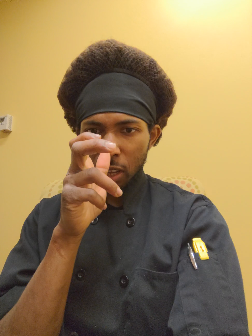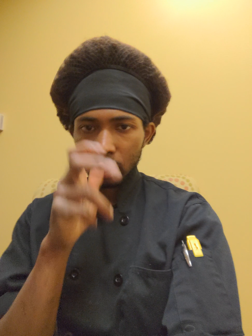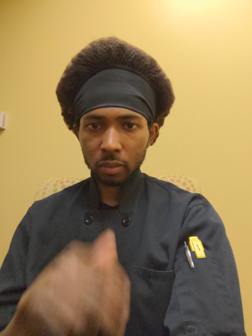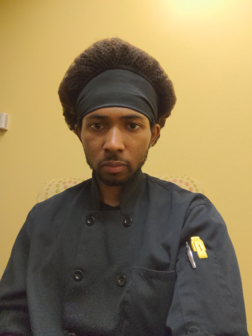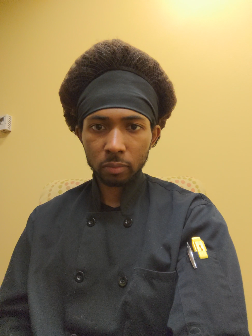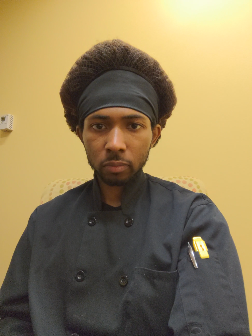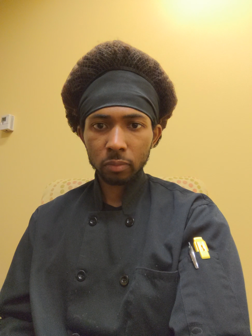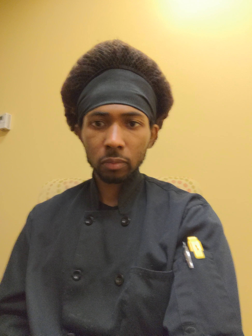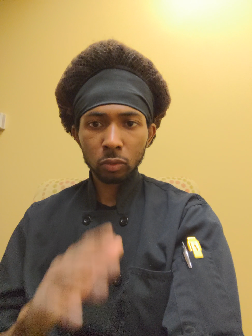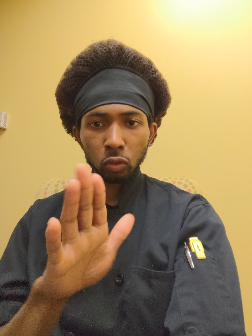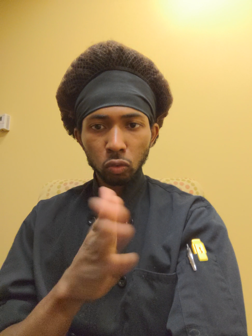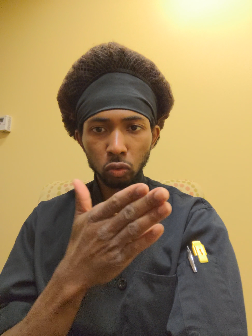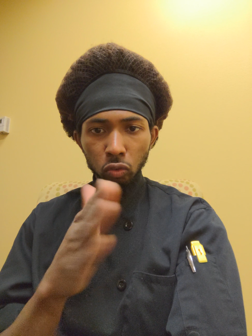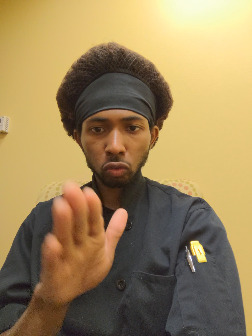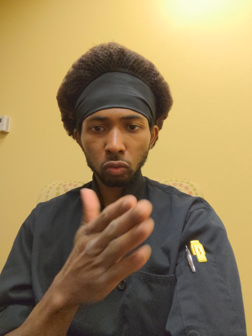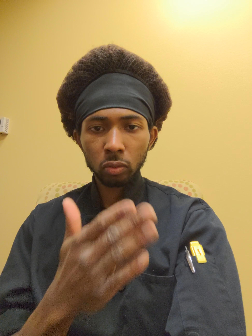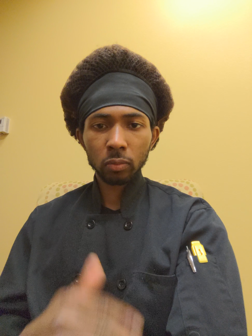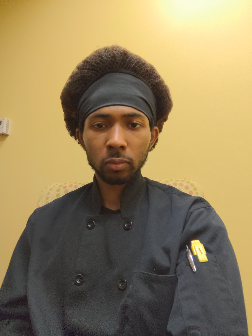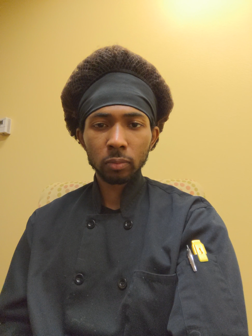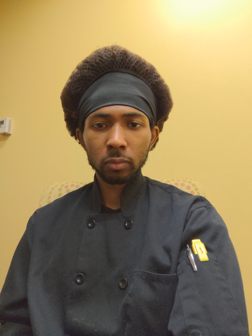share